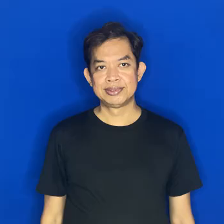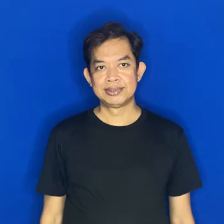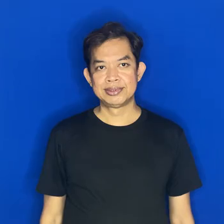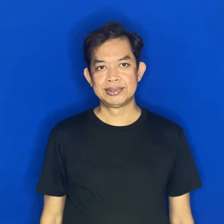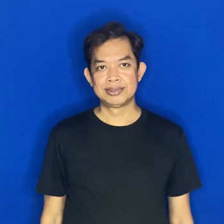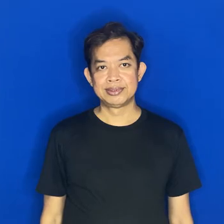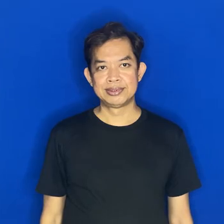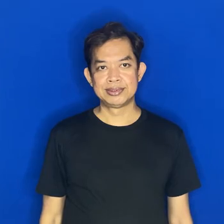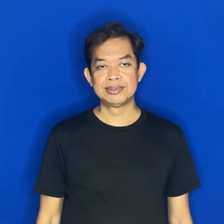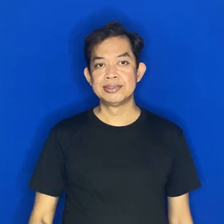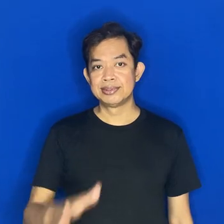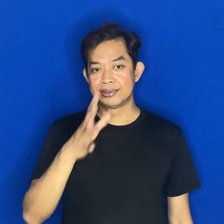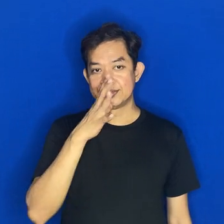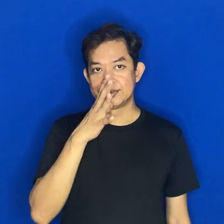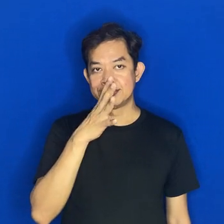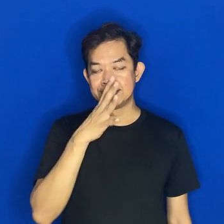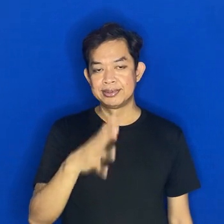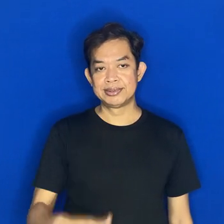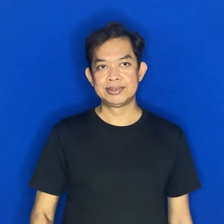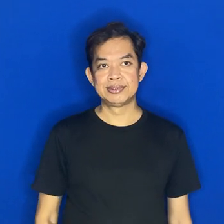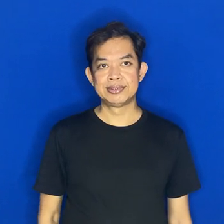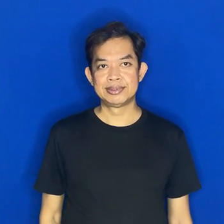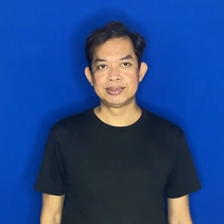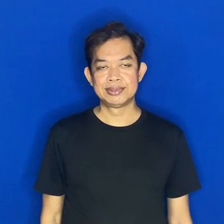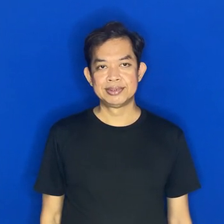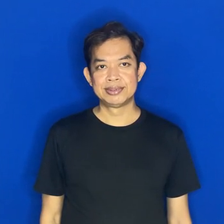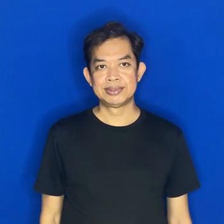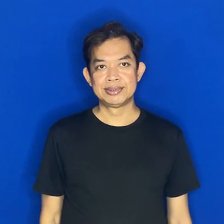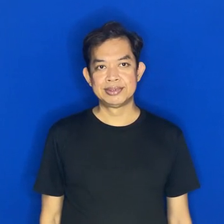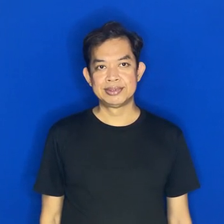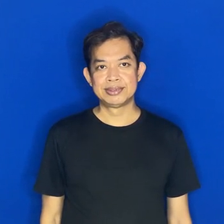mother